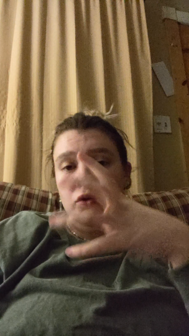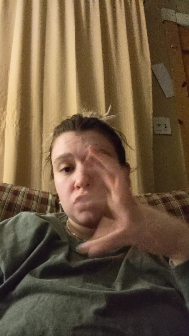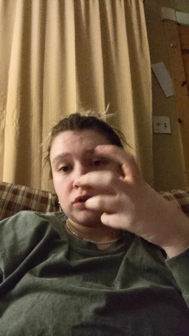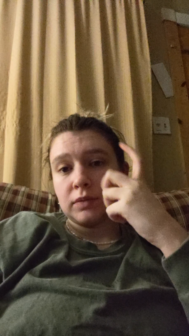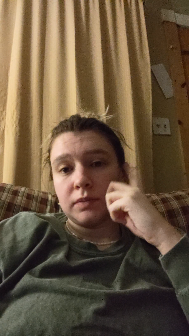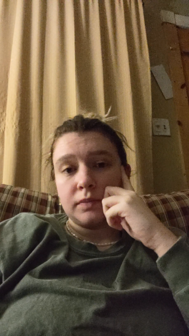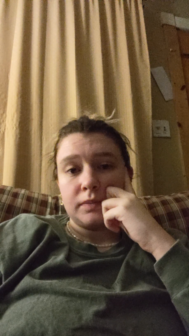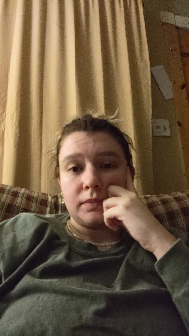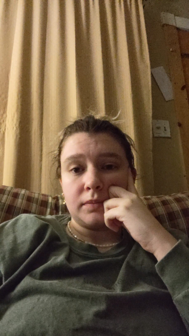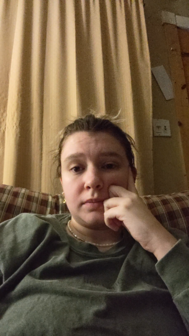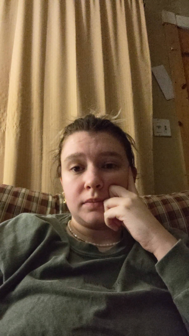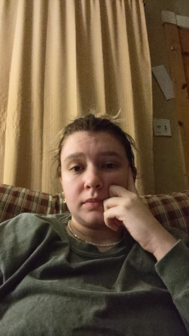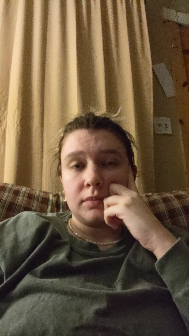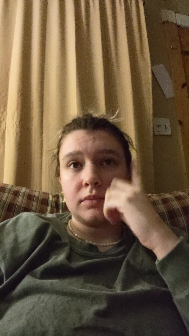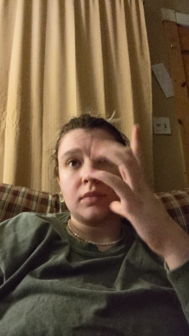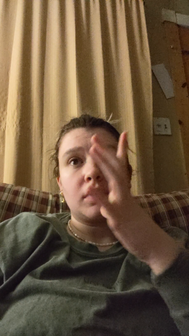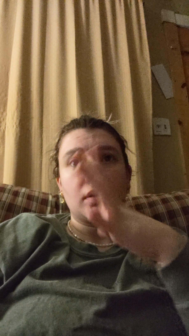lady